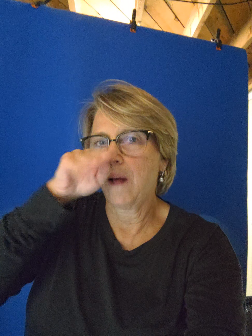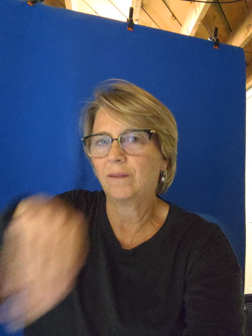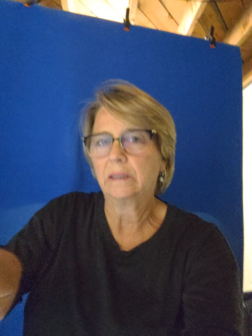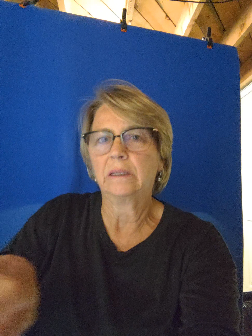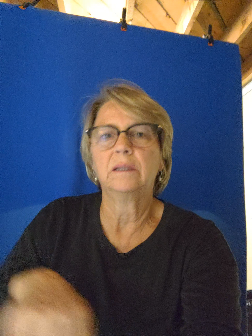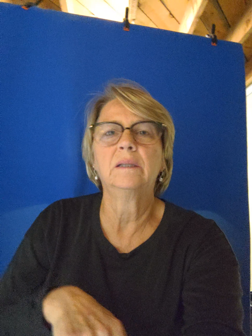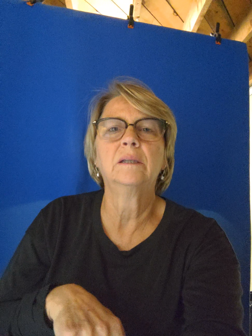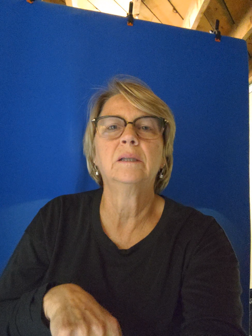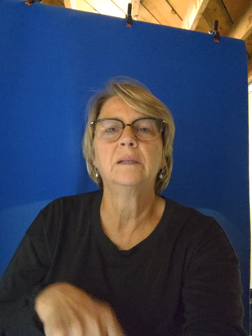elephant